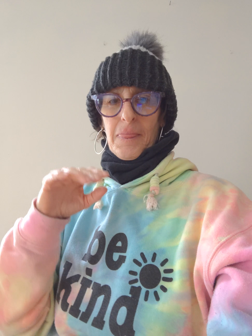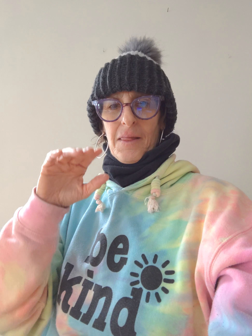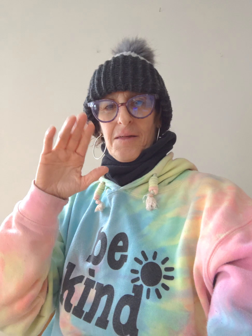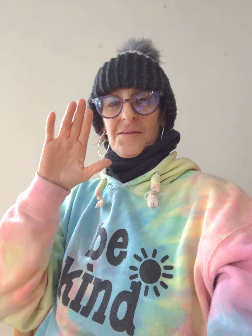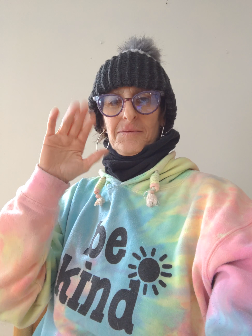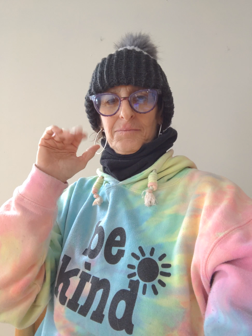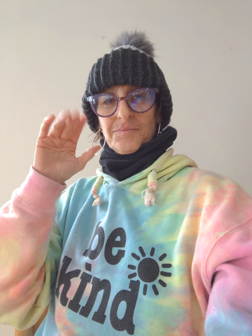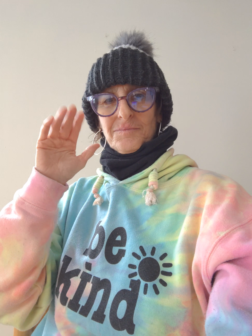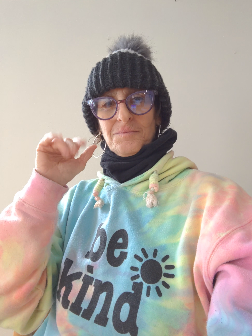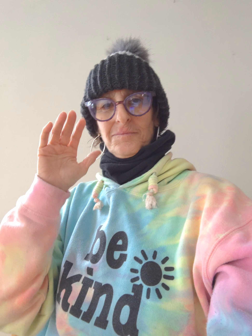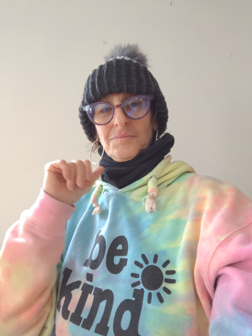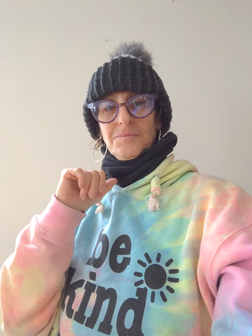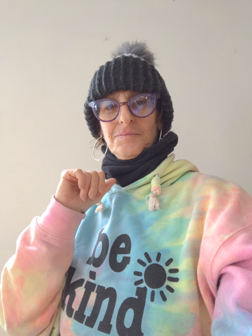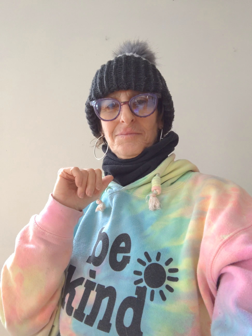bye